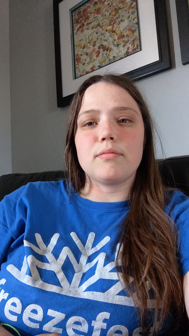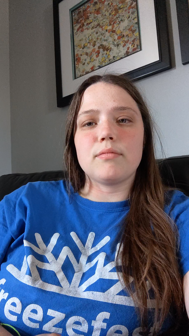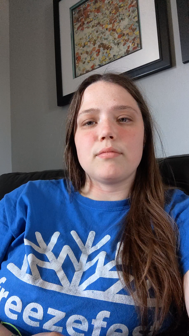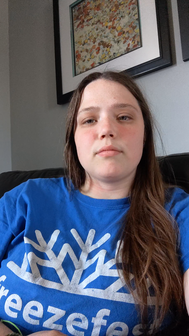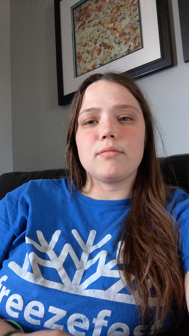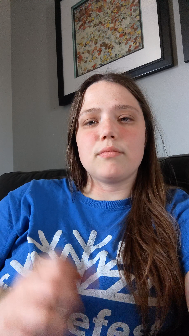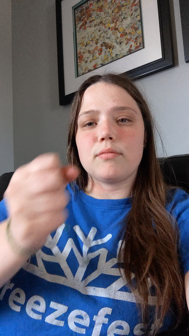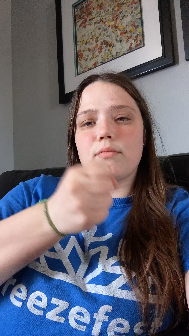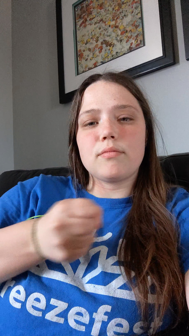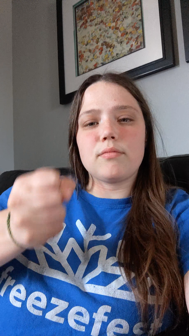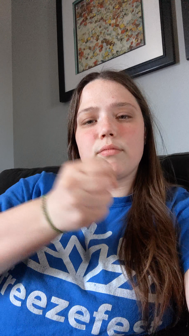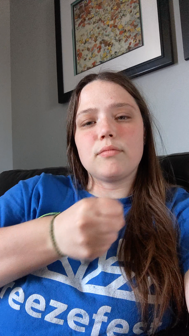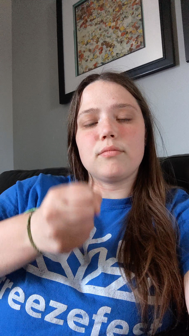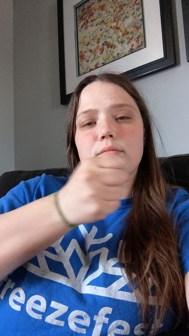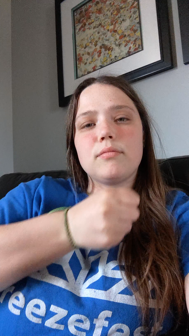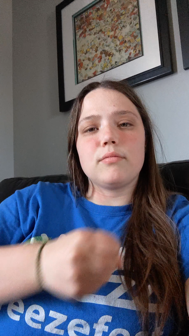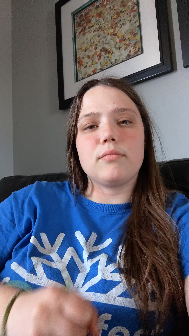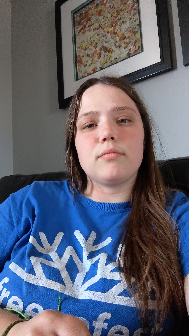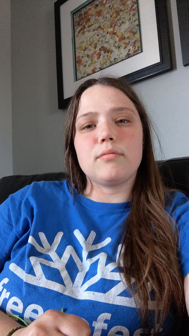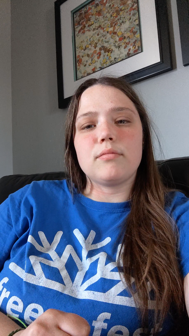coffee